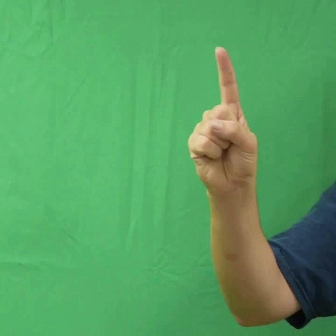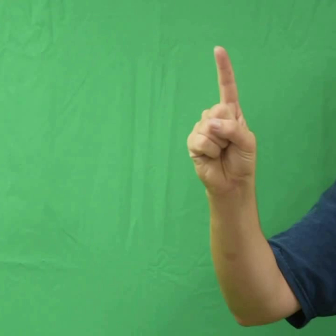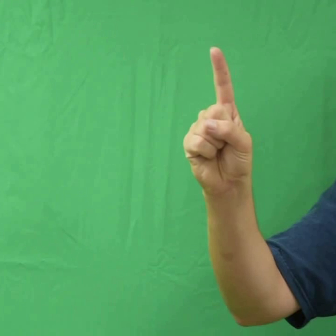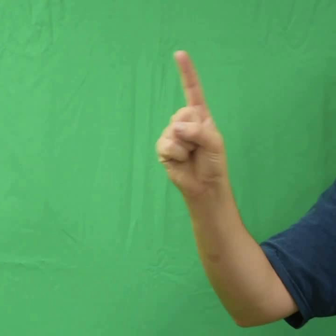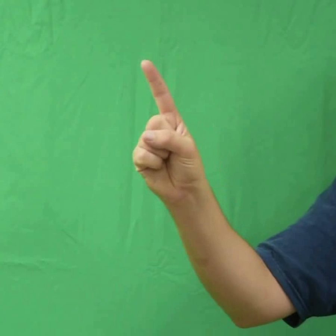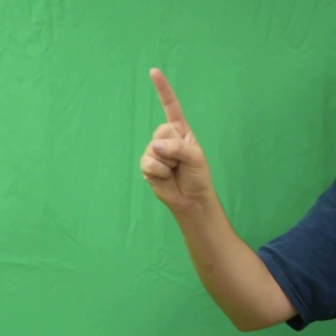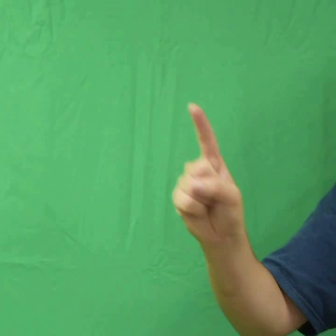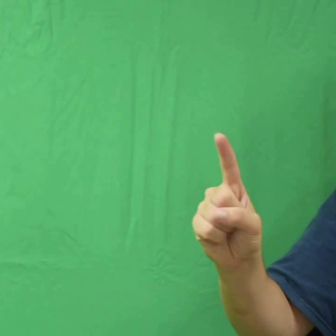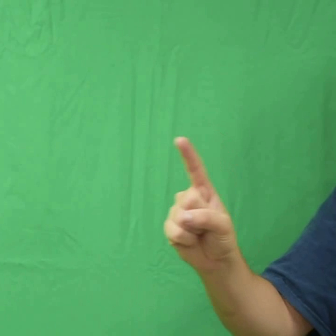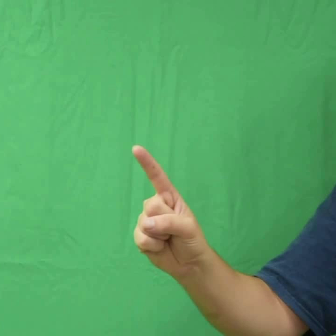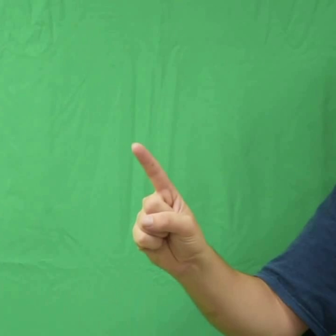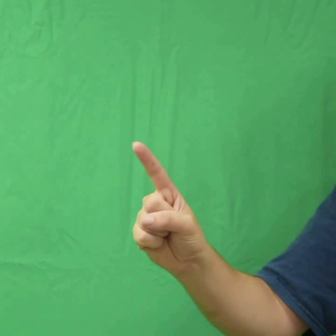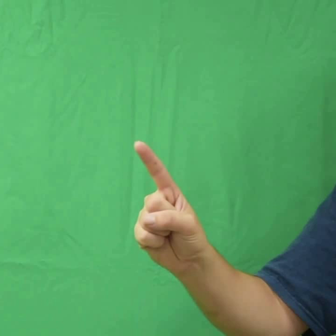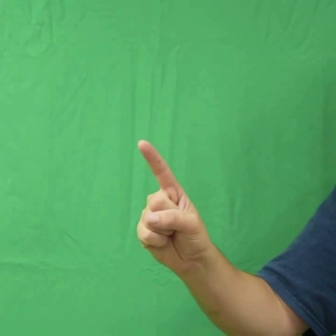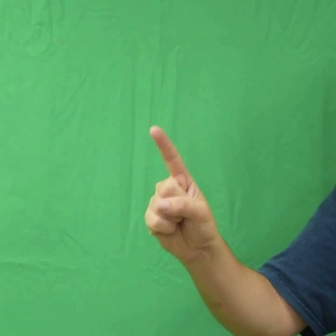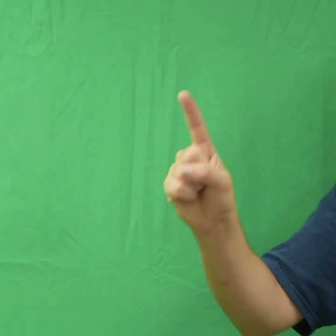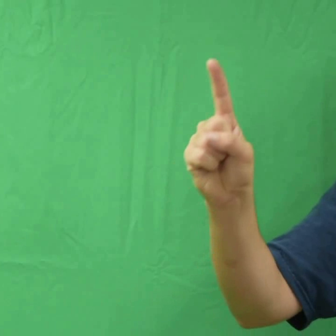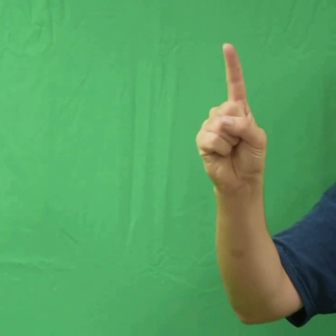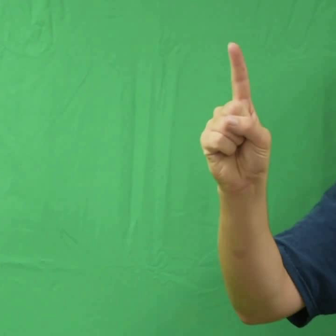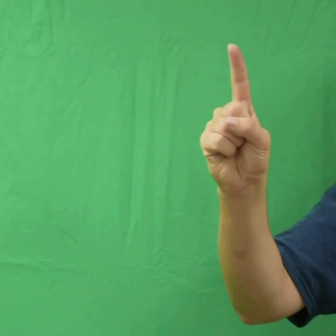Z